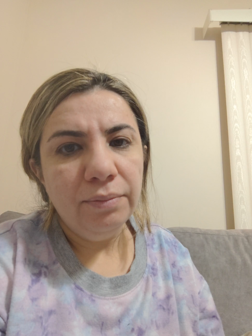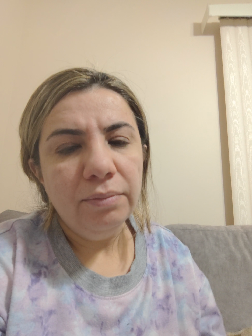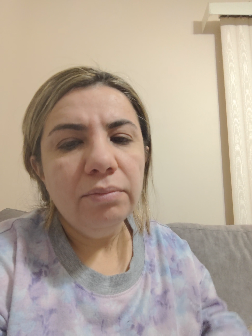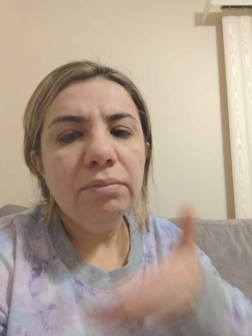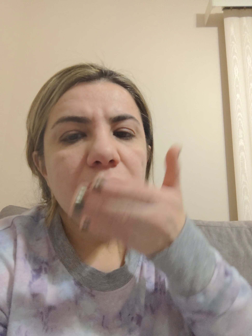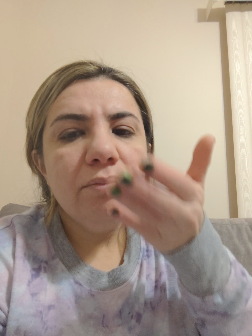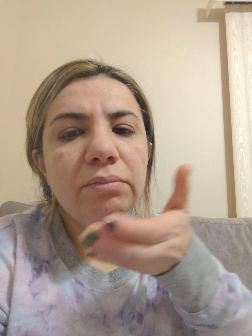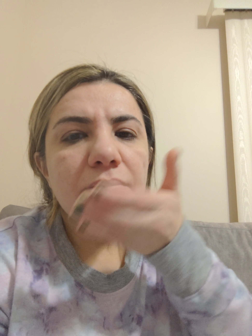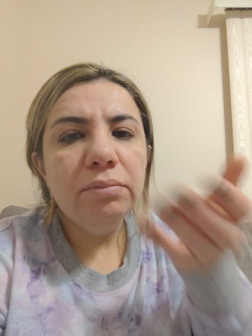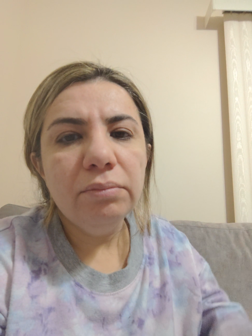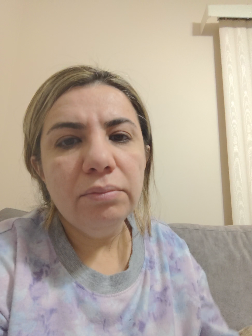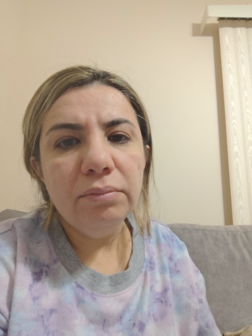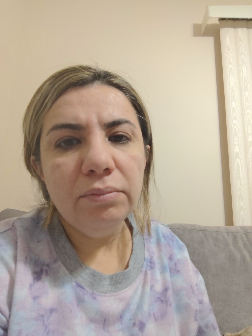cereal